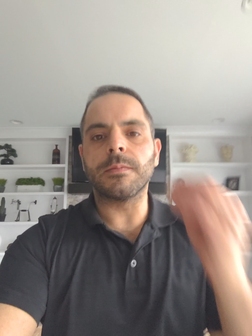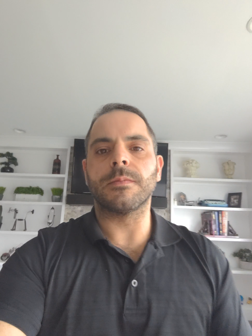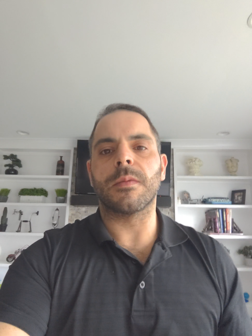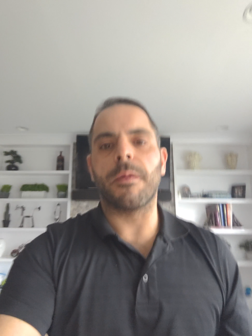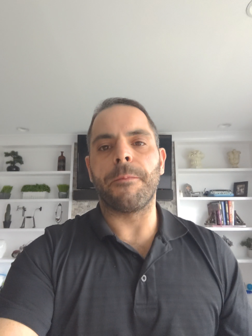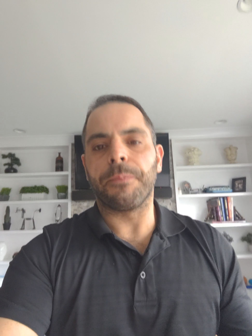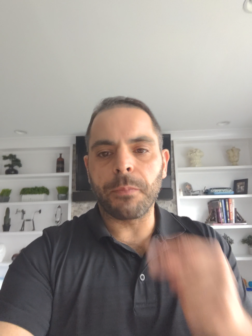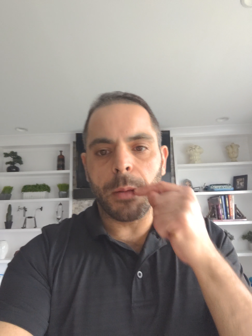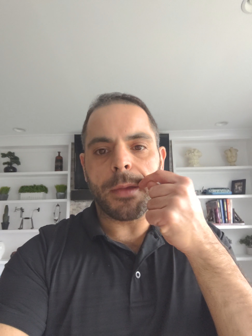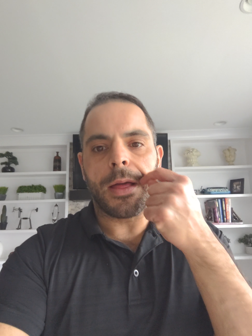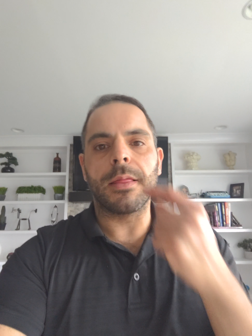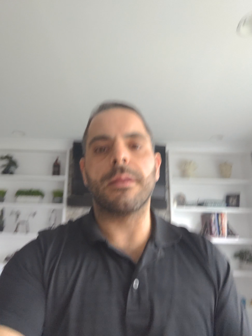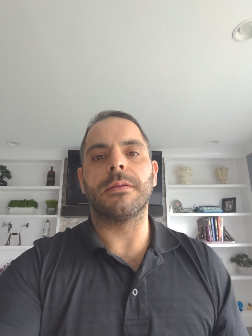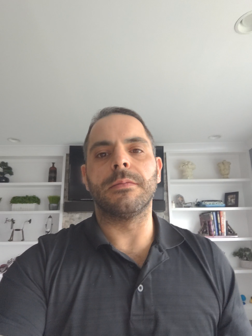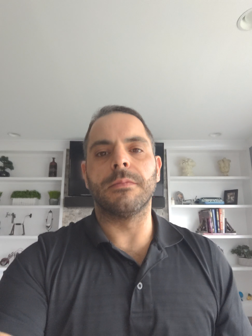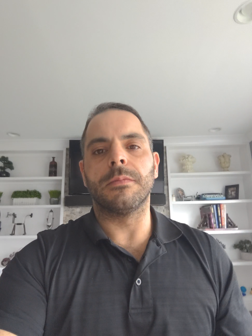smile